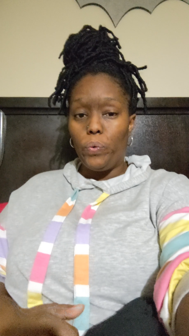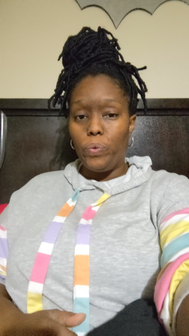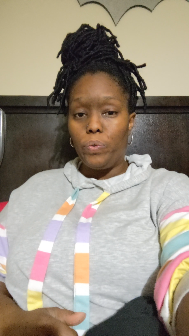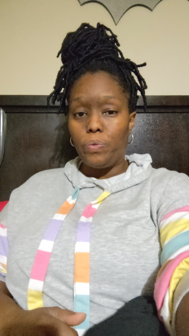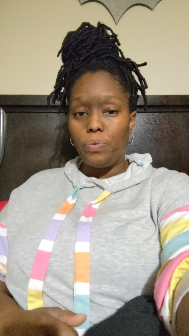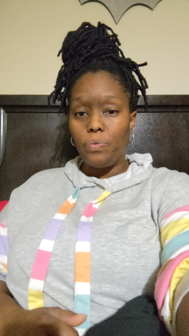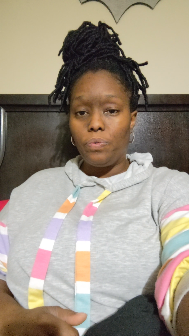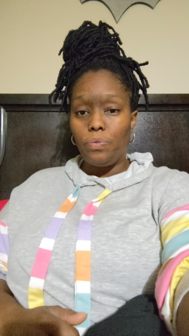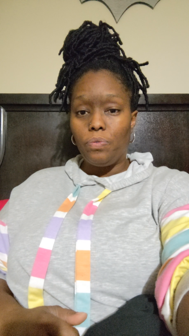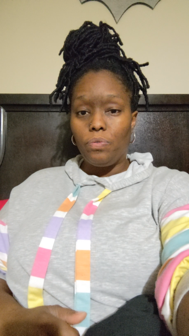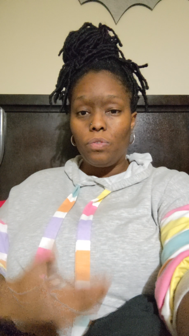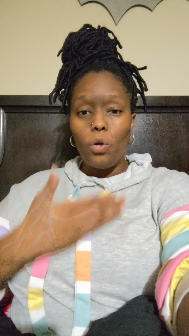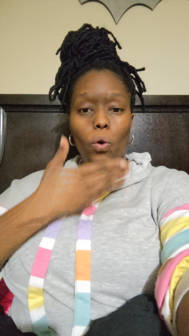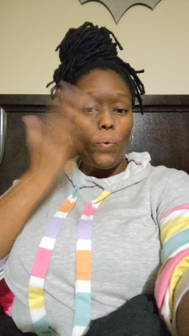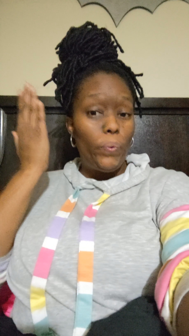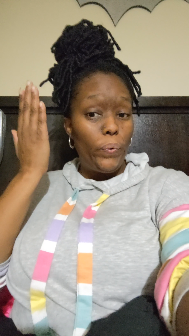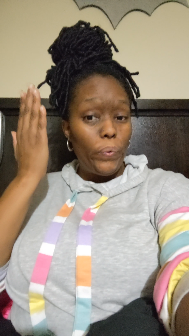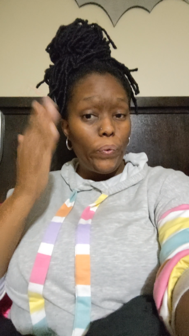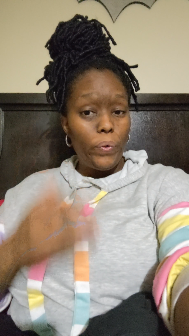all gone